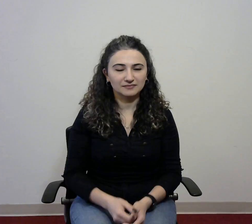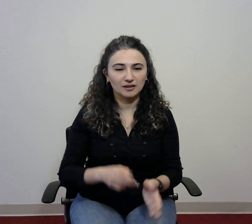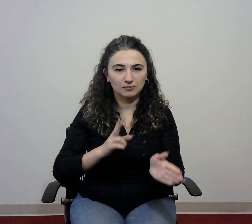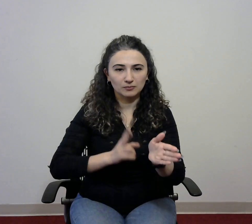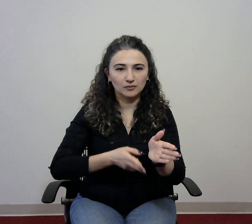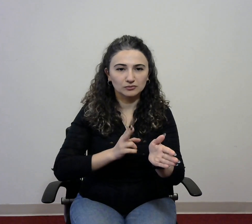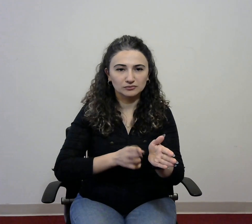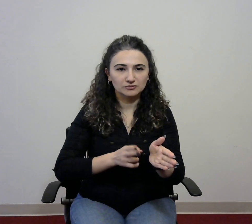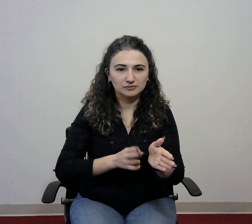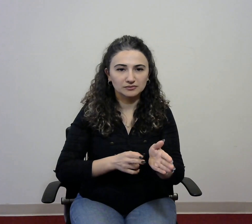qatar